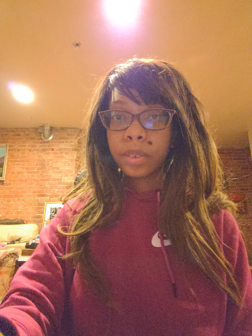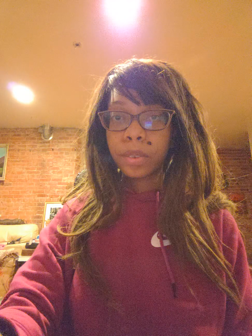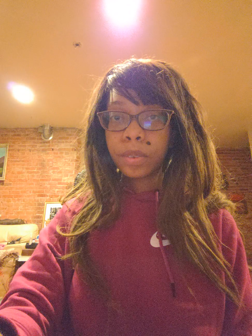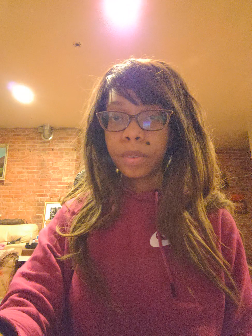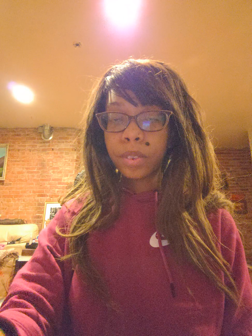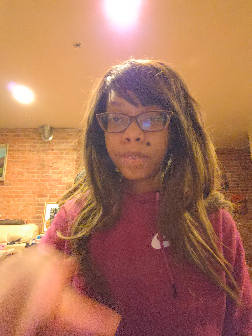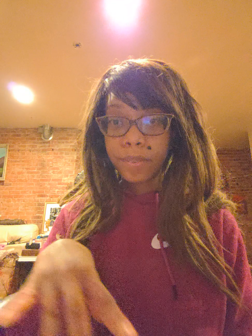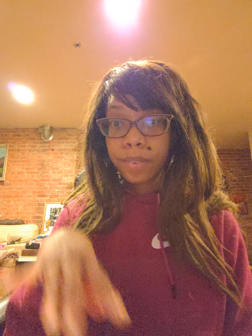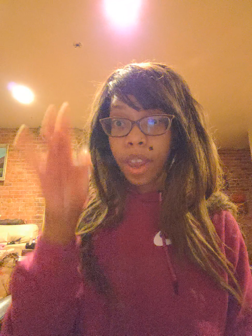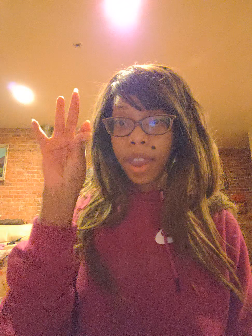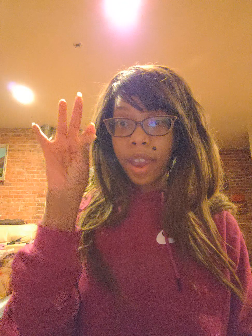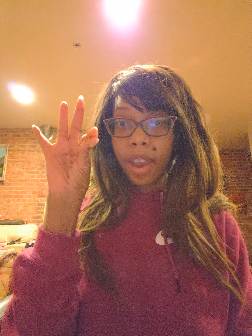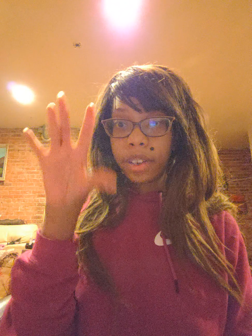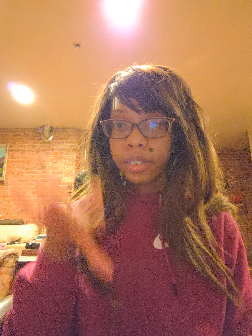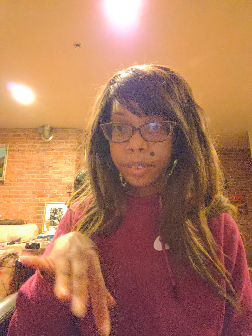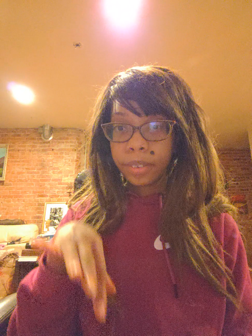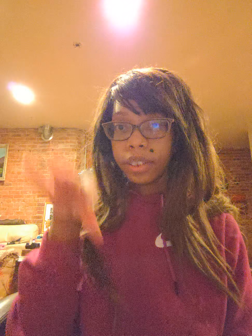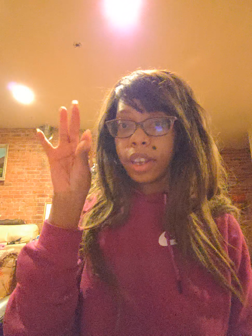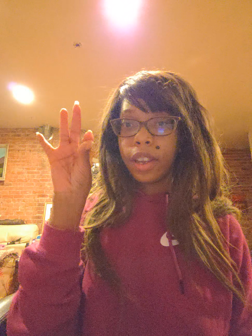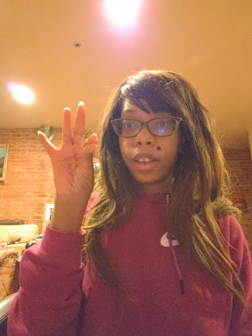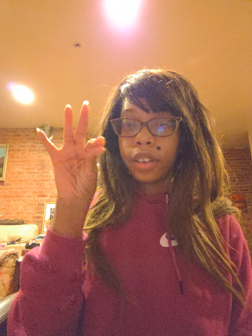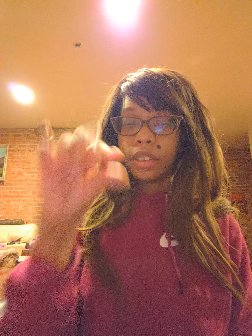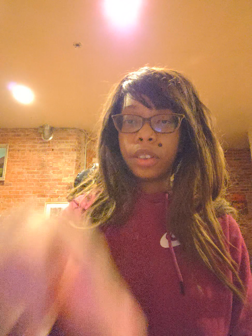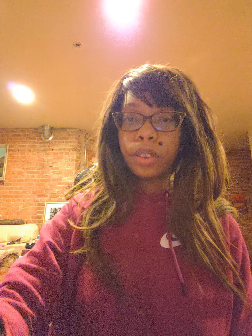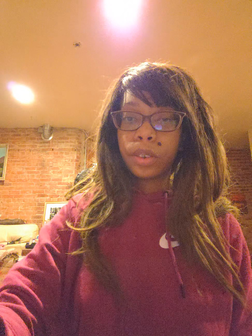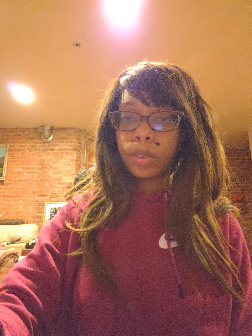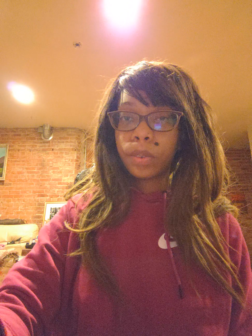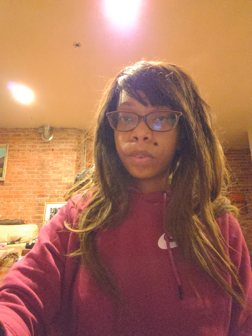find